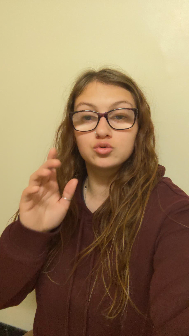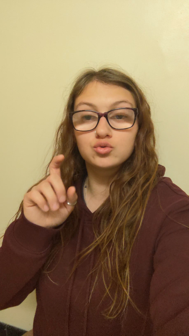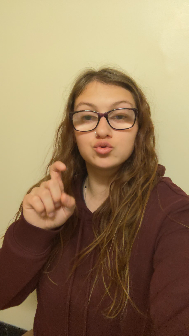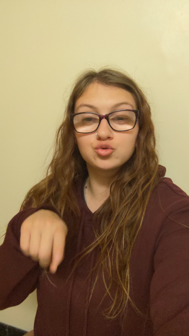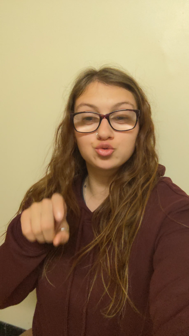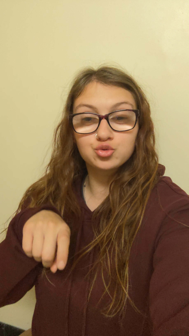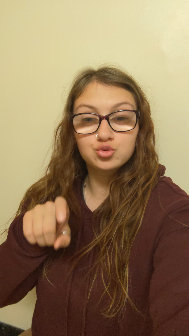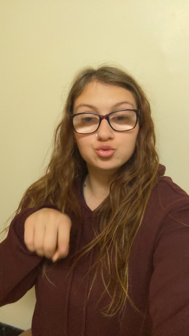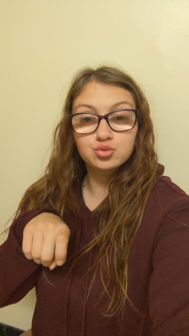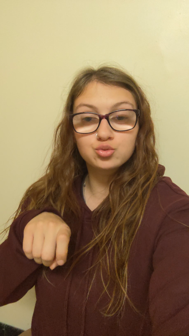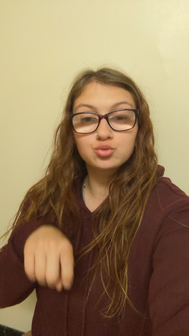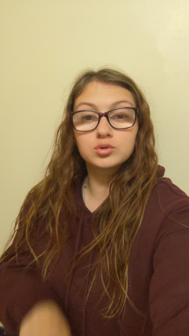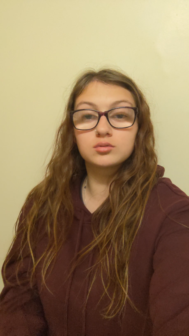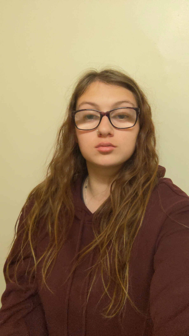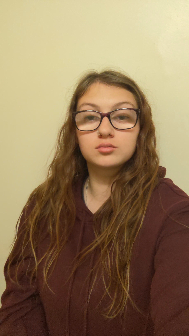should